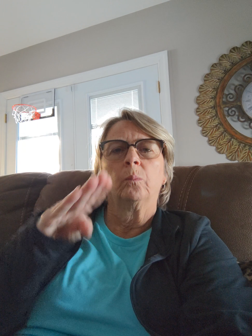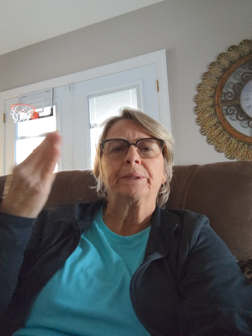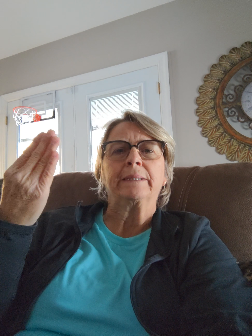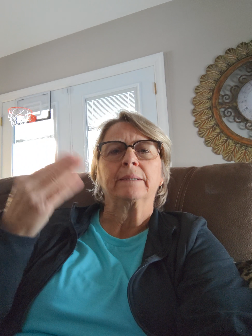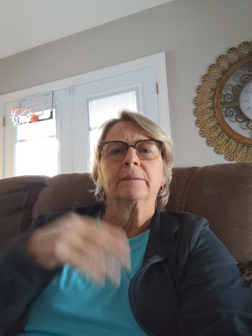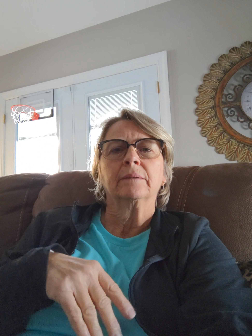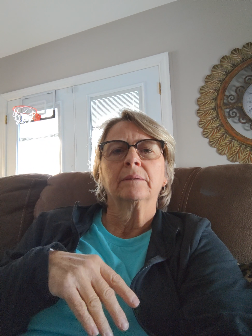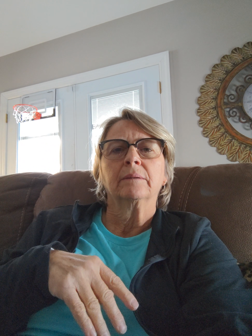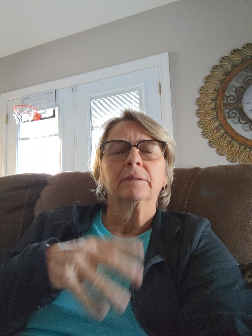open